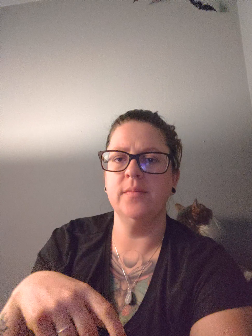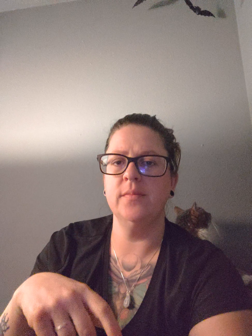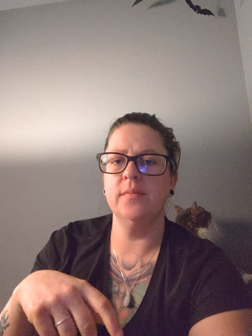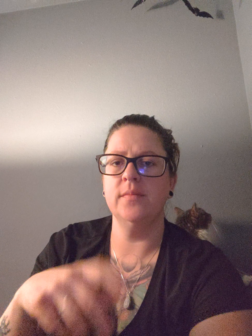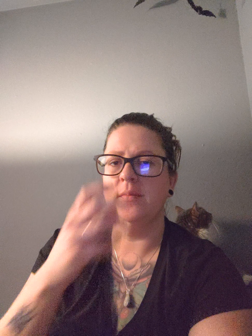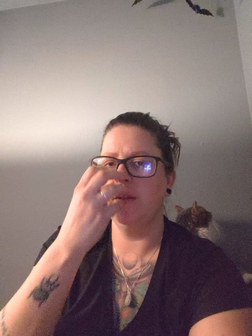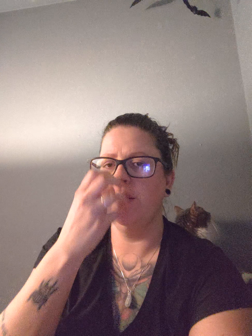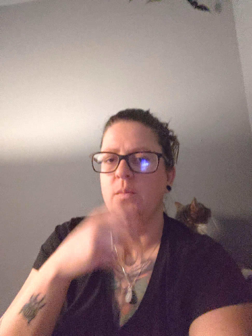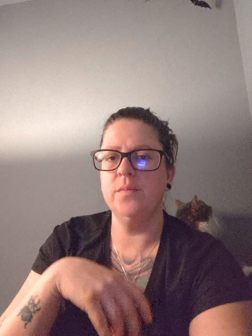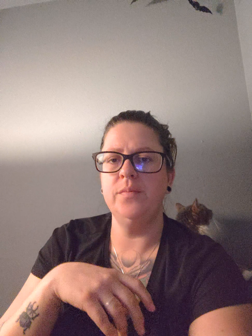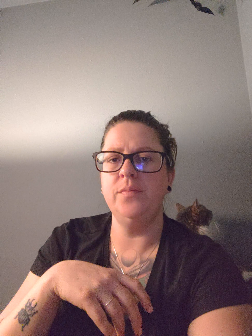clown